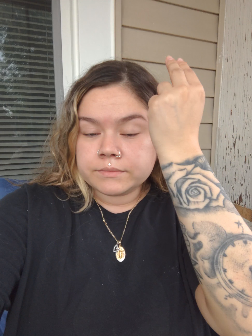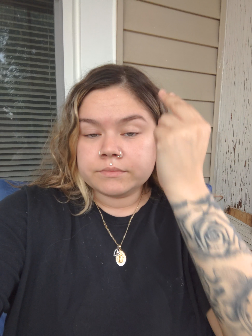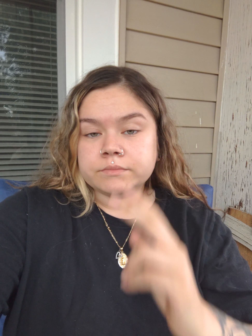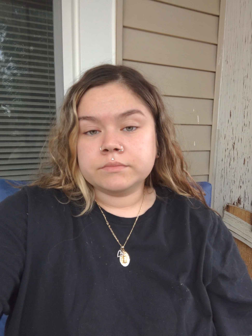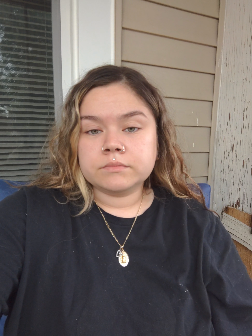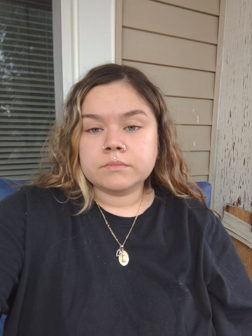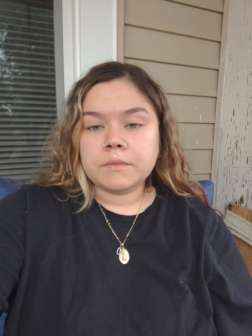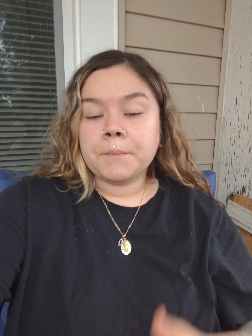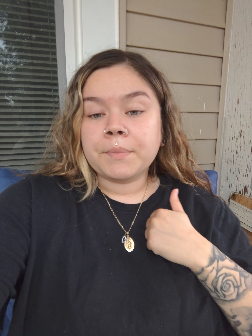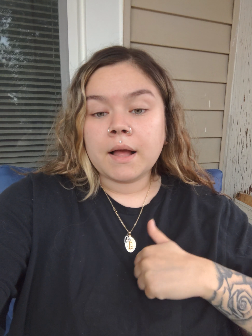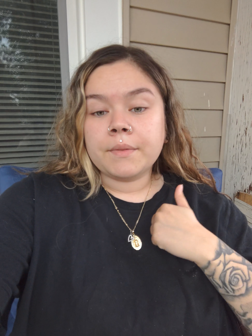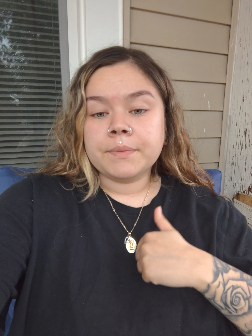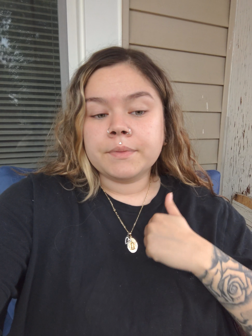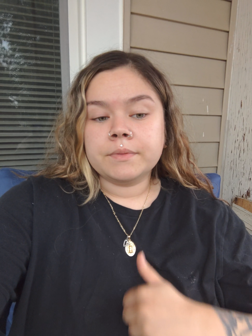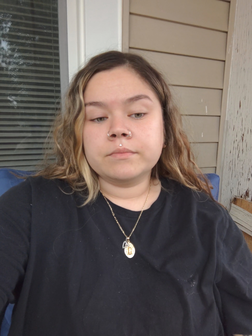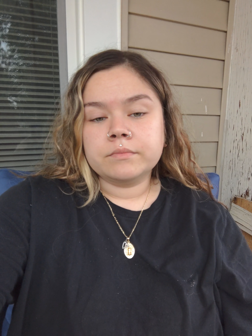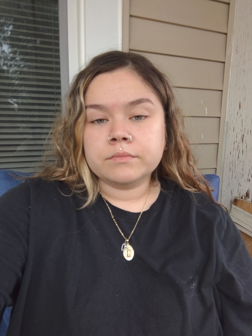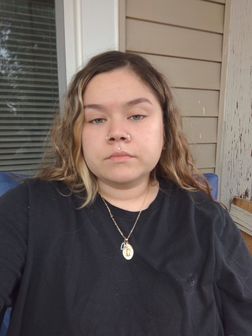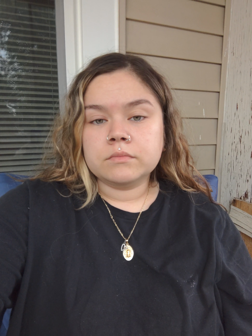bathtub